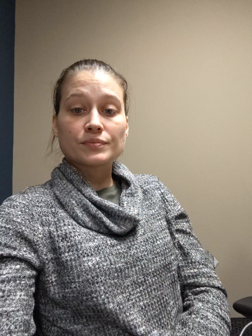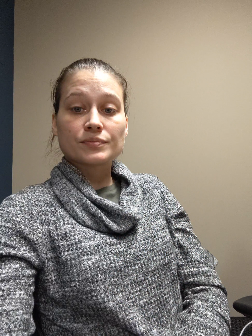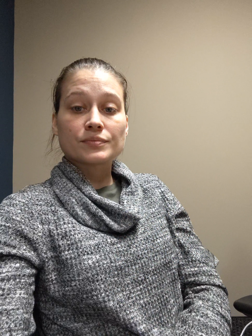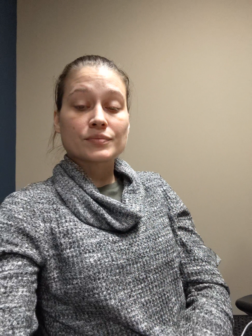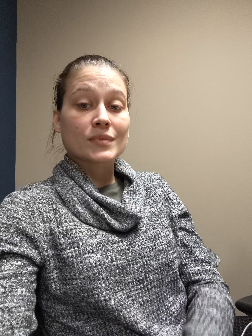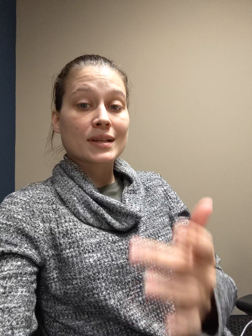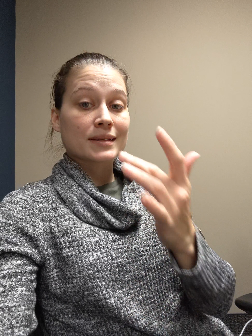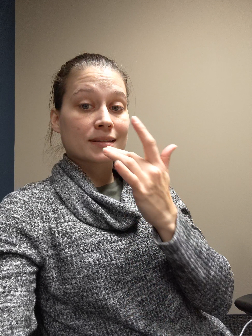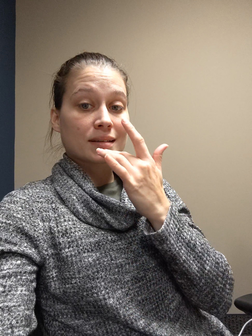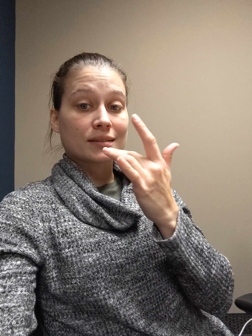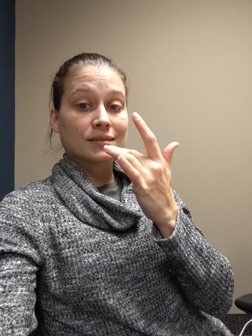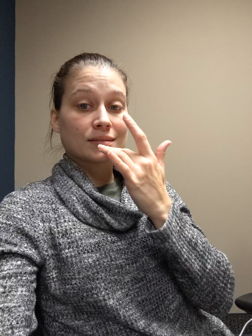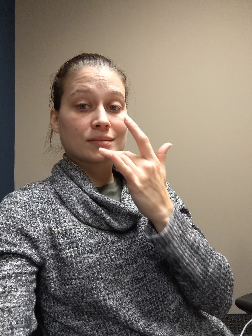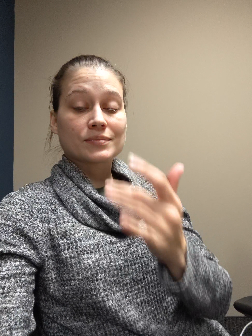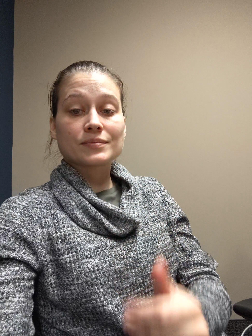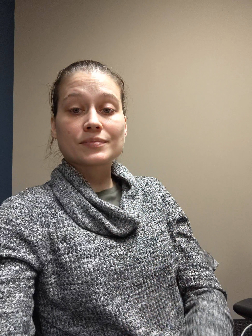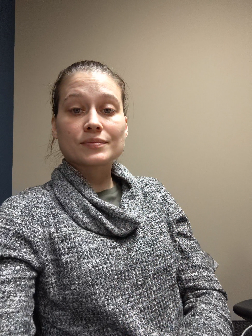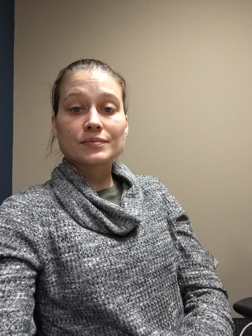taste